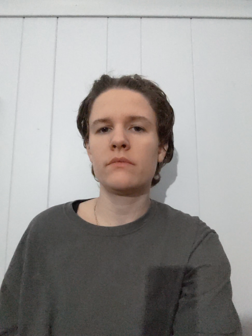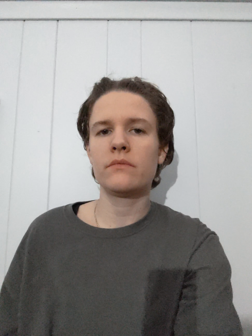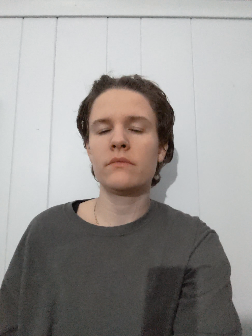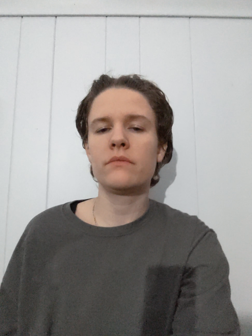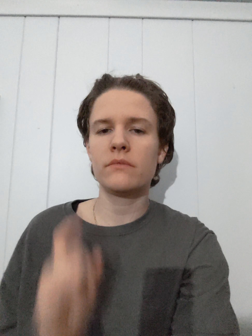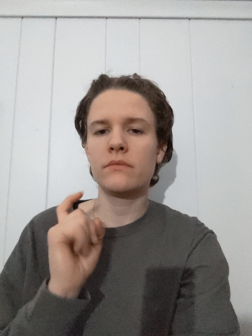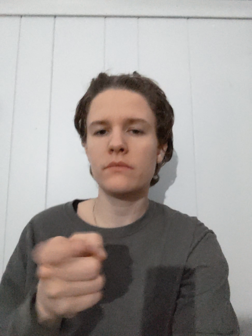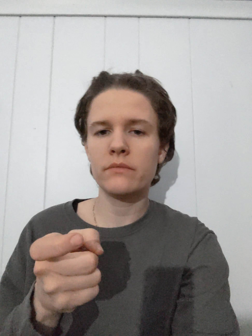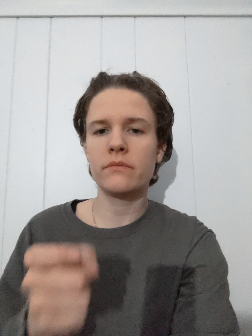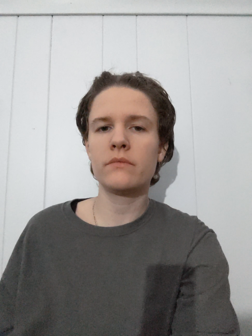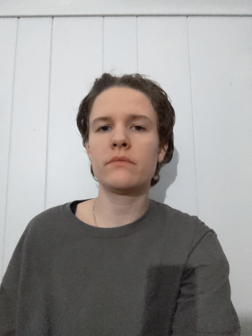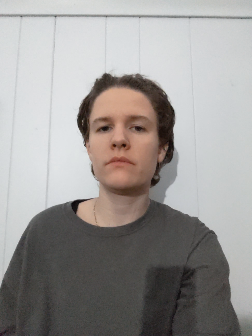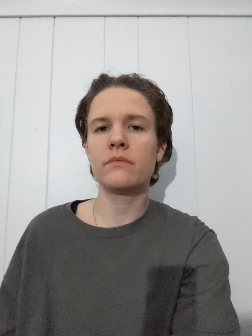gift